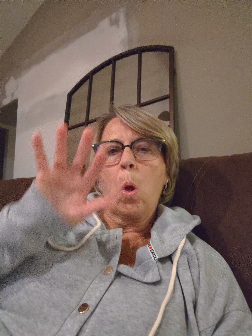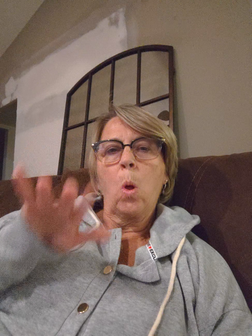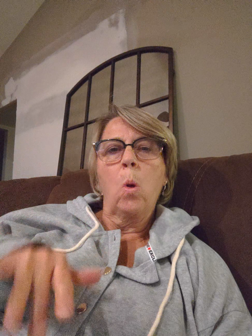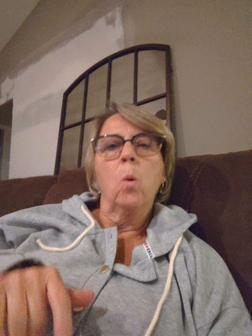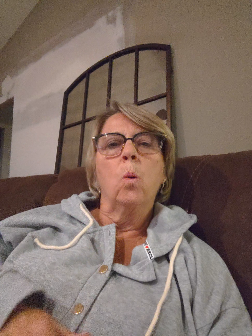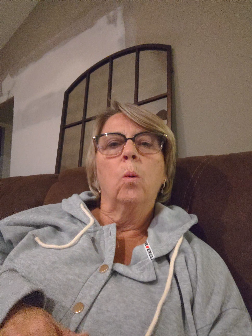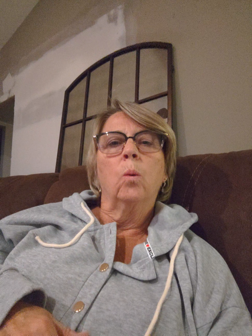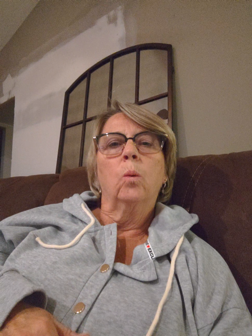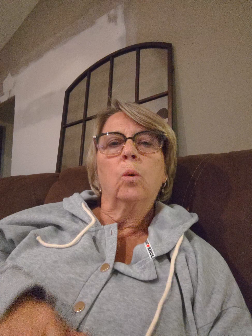snow